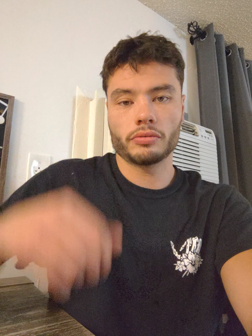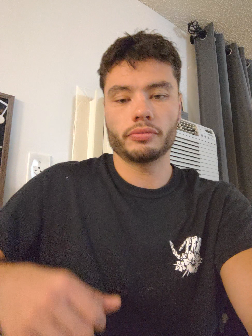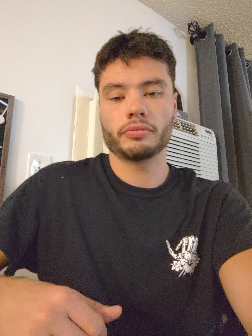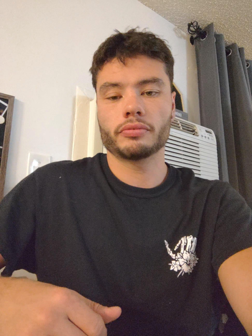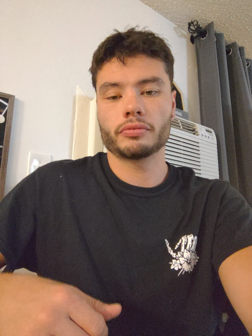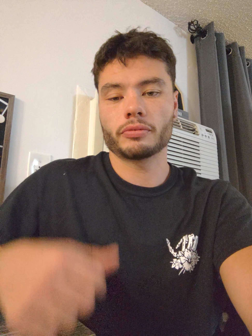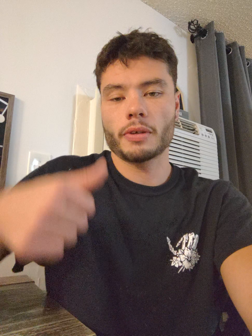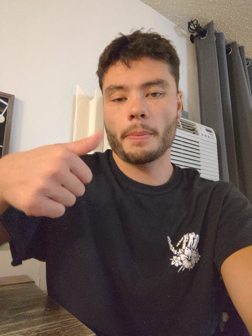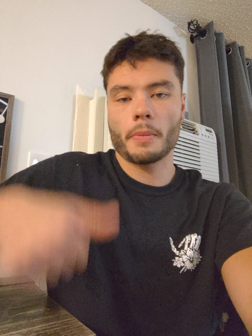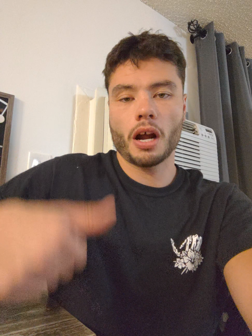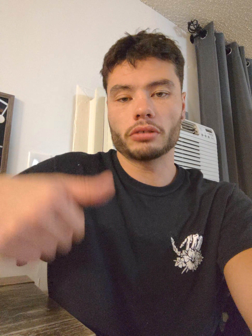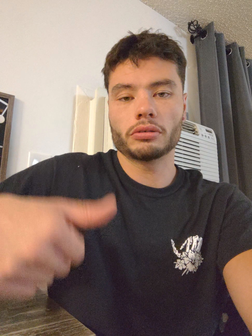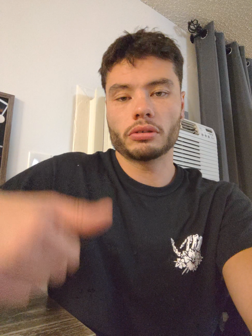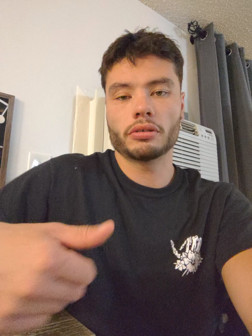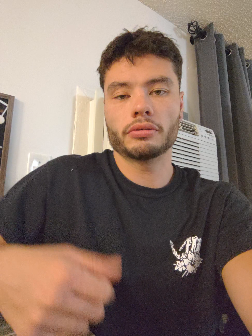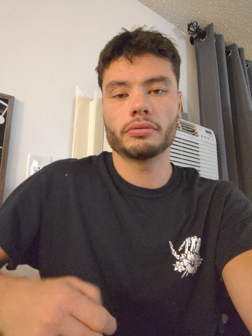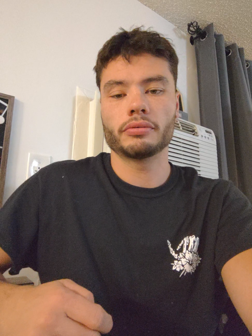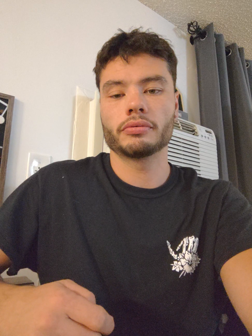puzzle